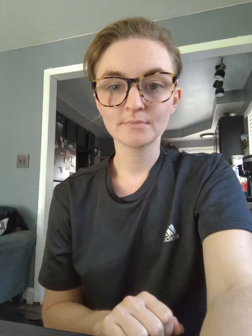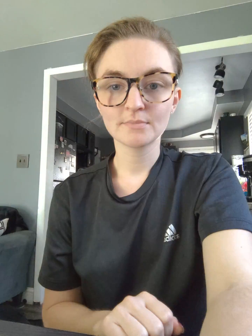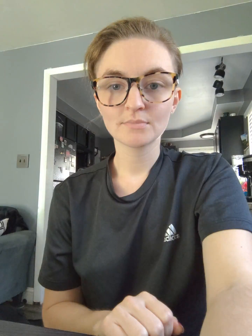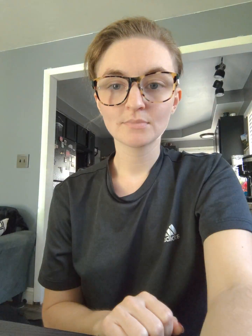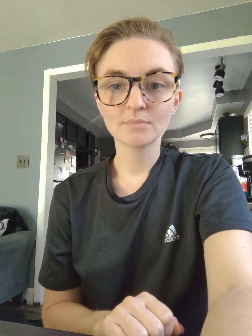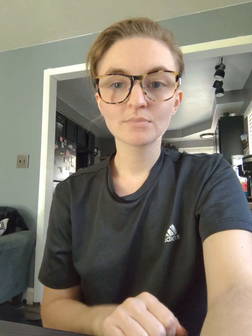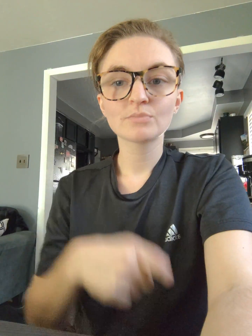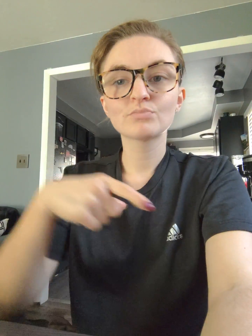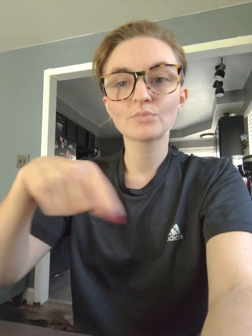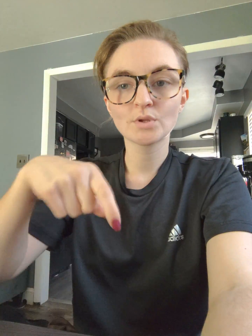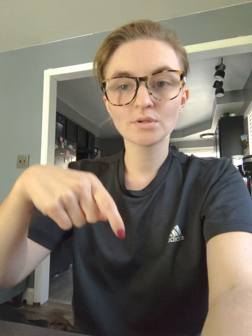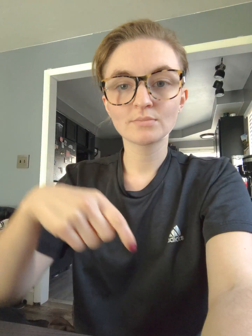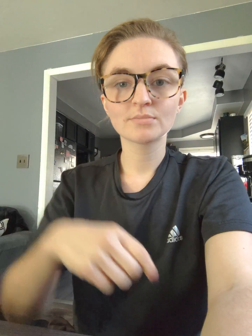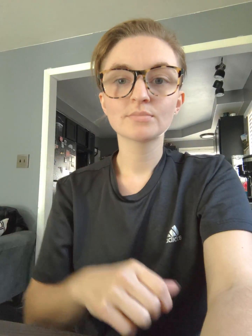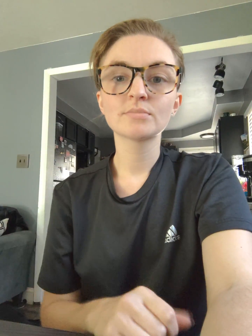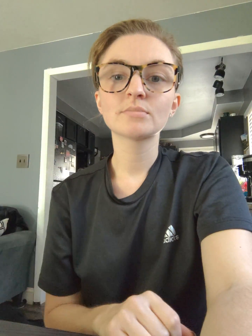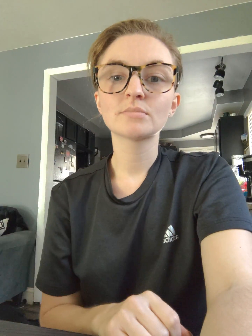flip-flop